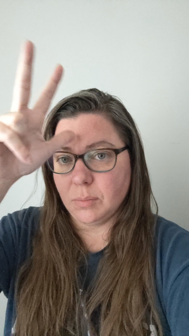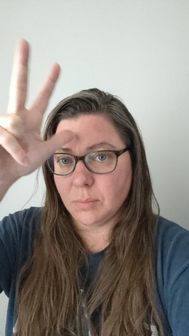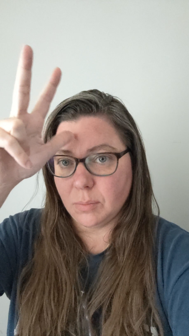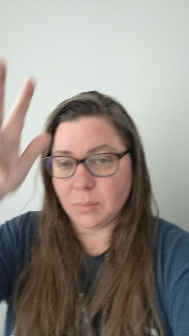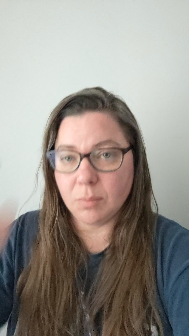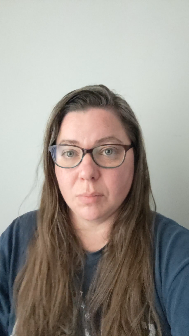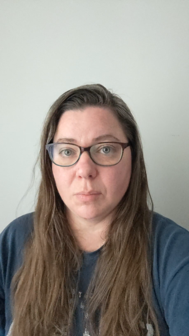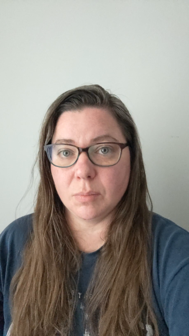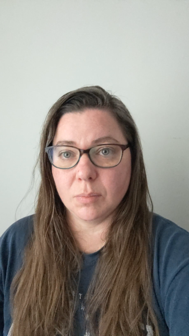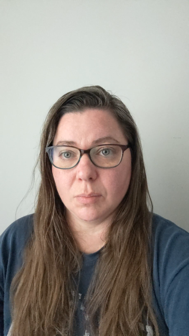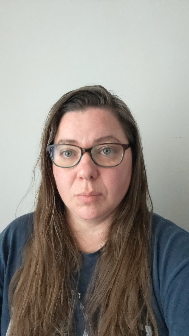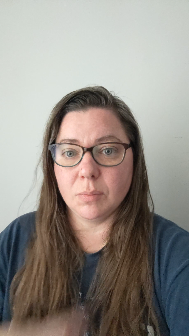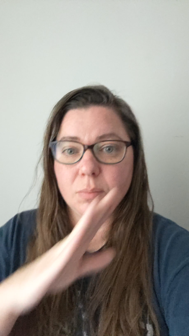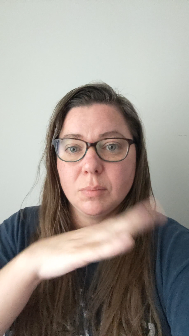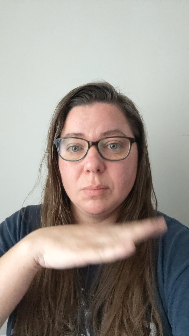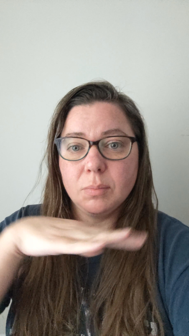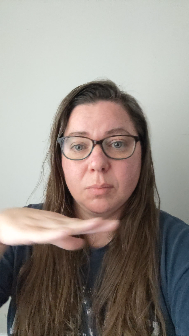children